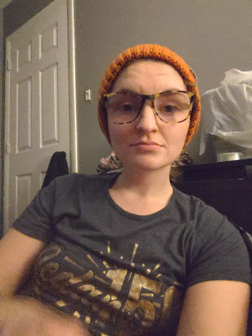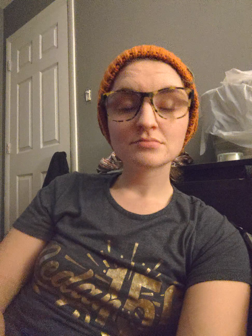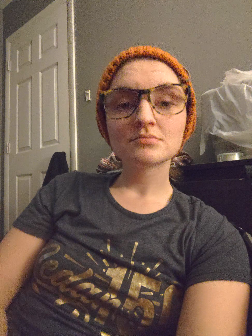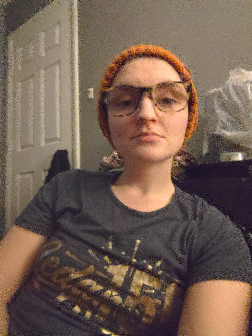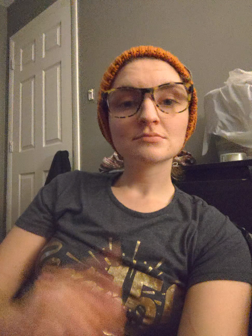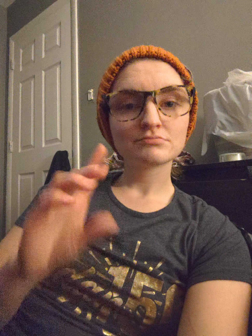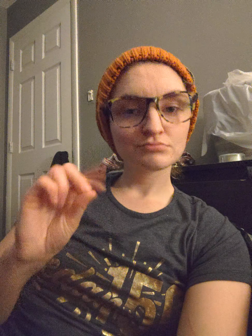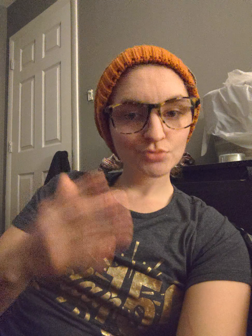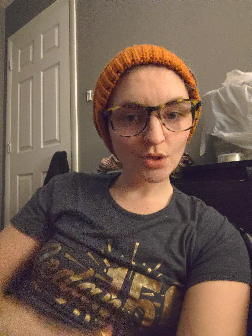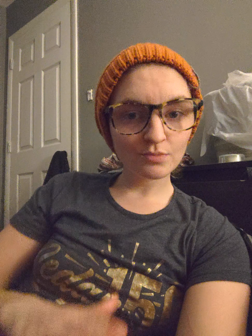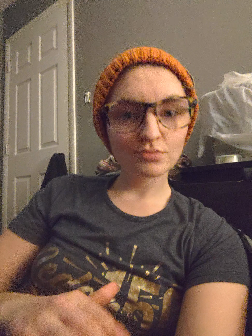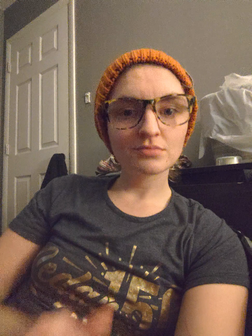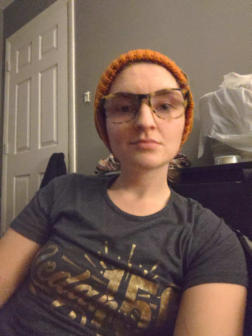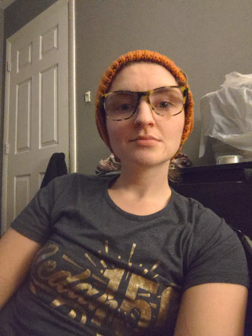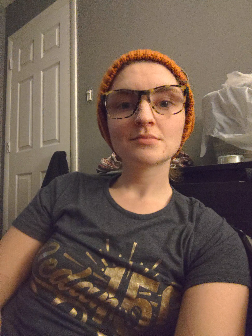dog